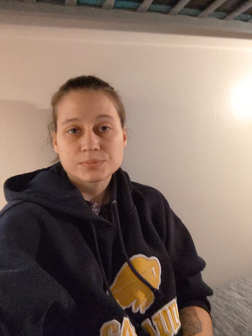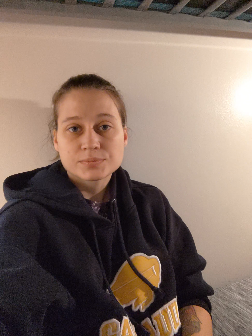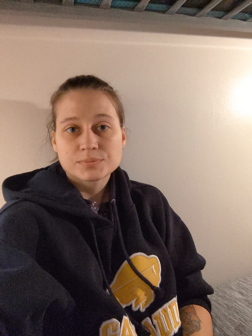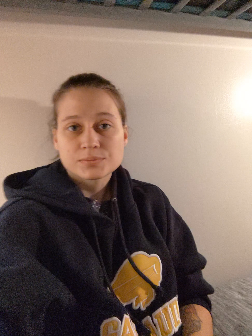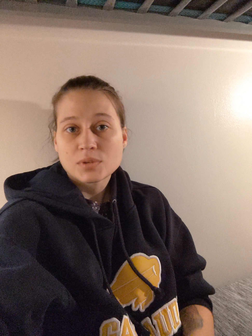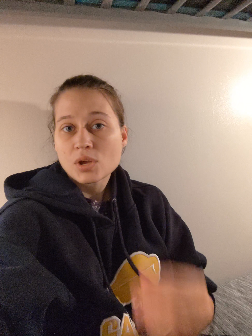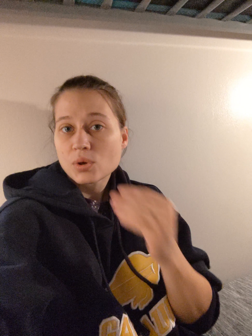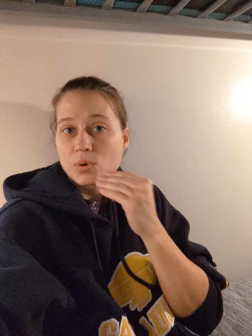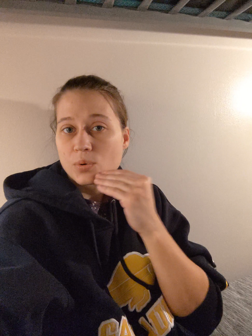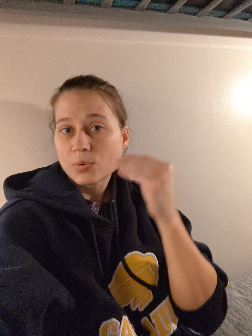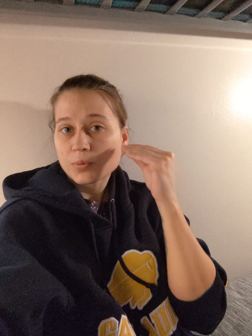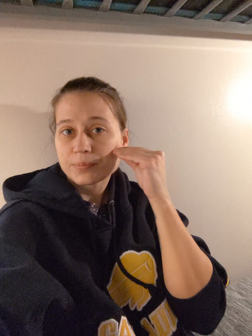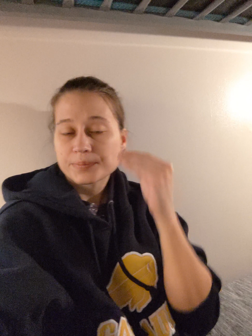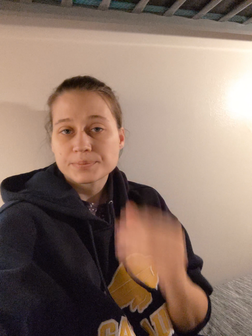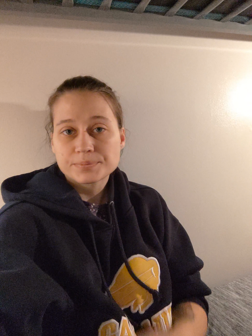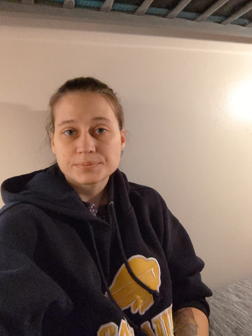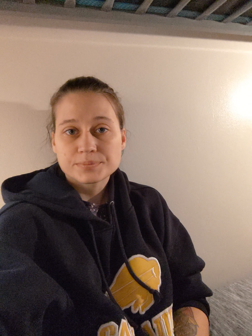home